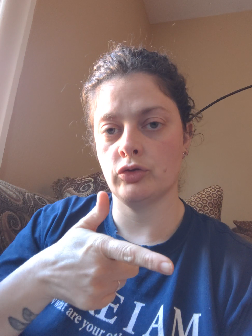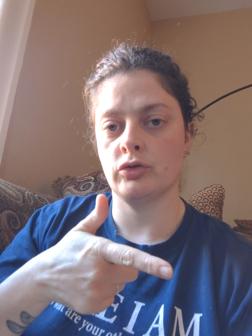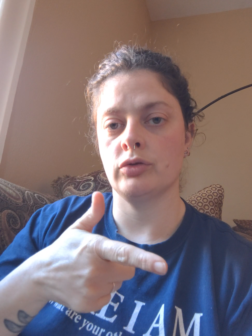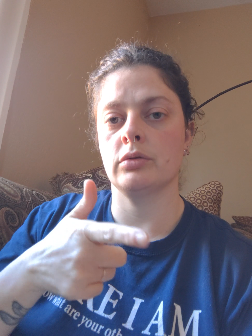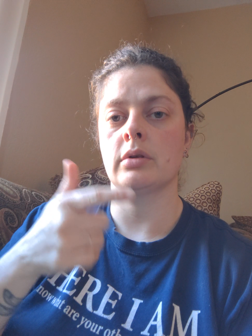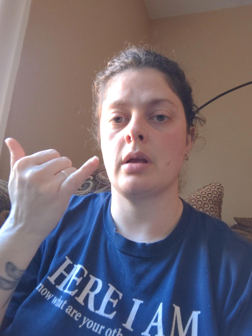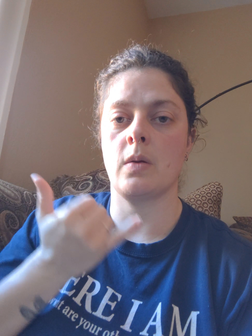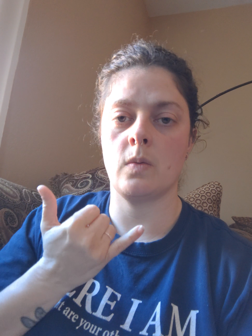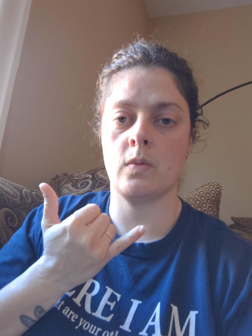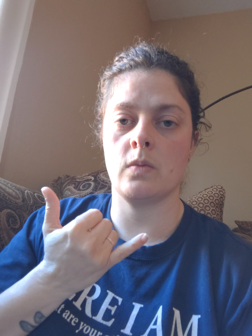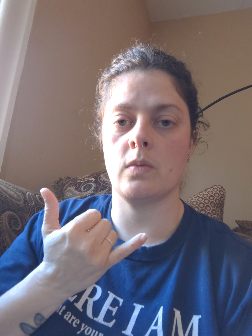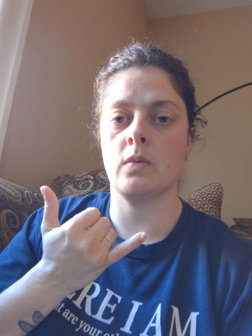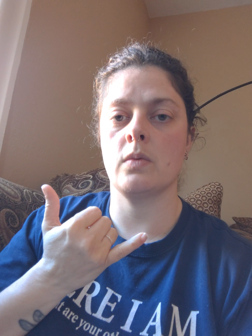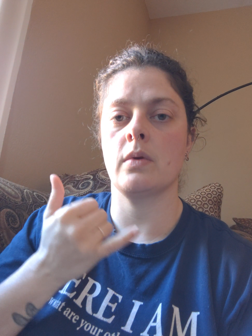now